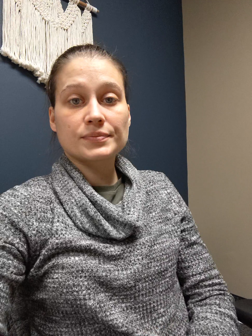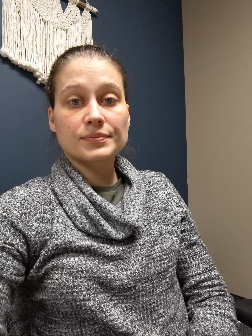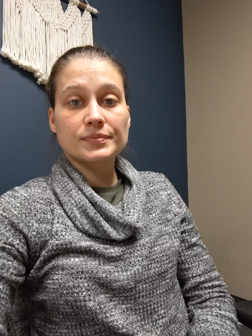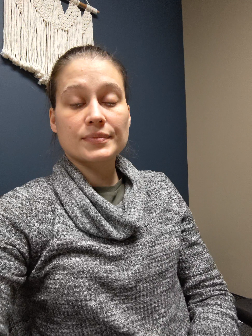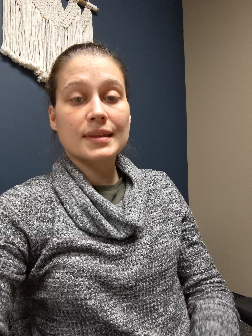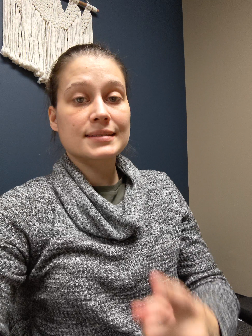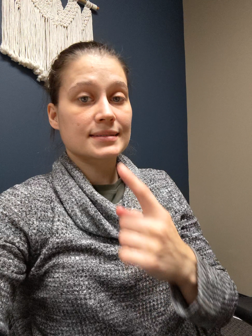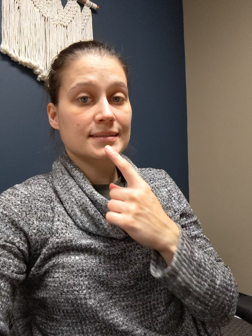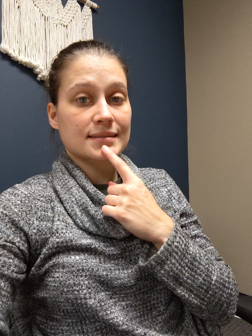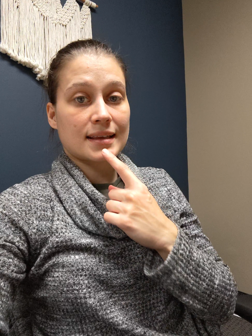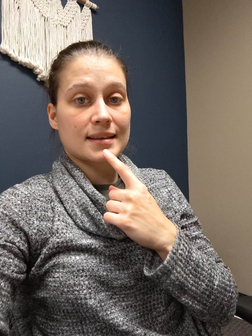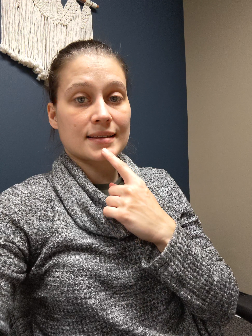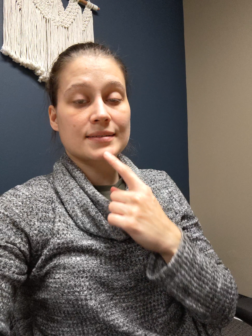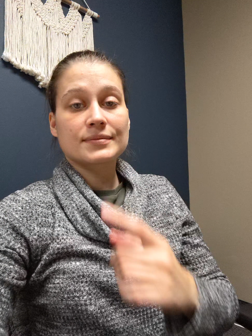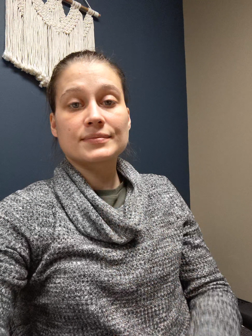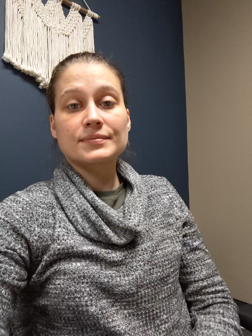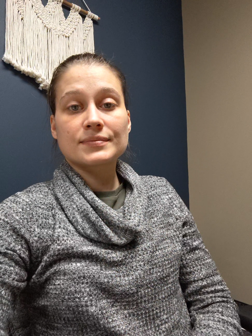say